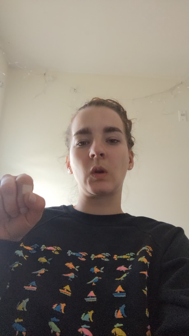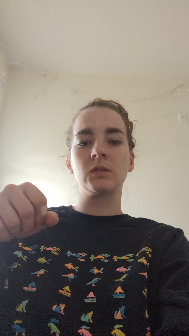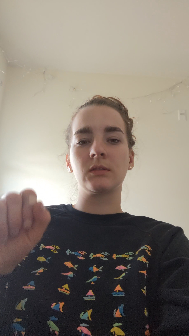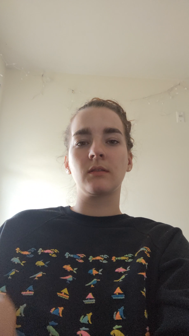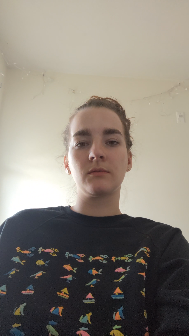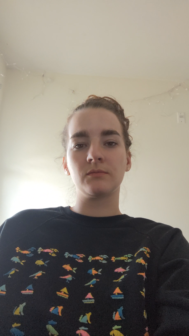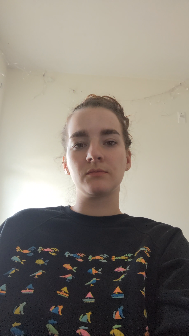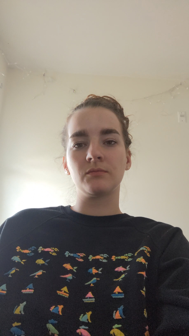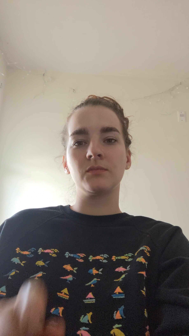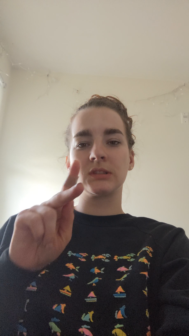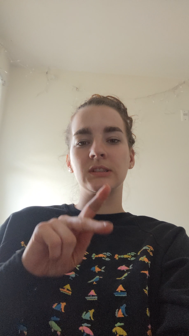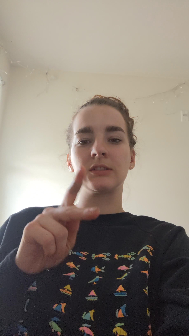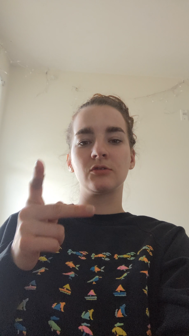kitchen